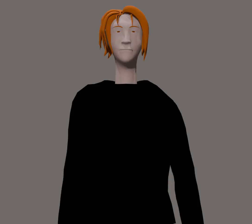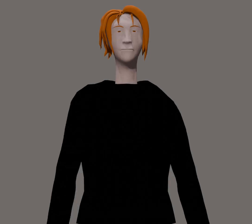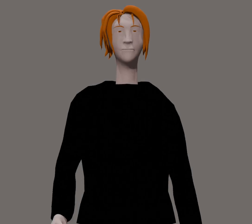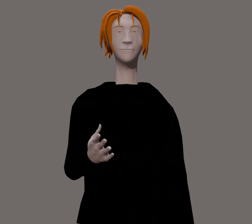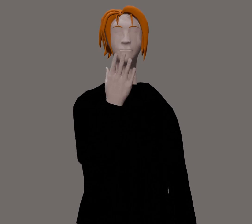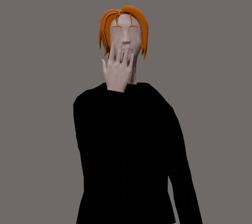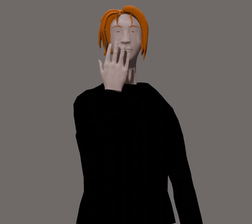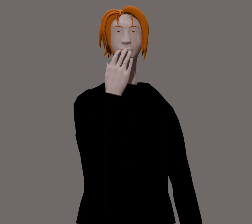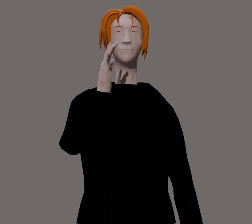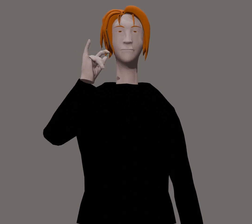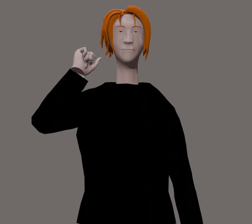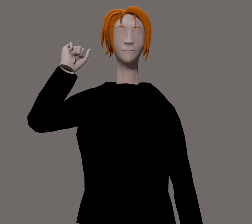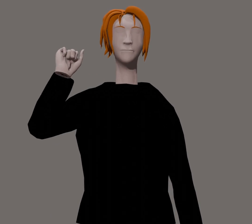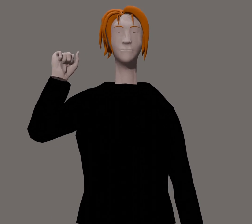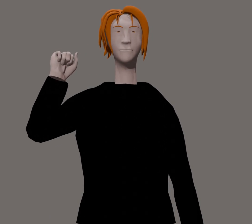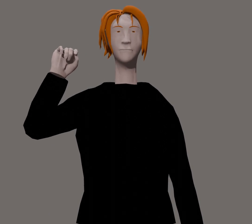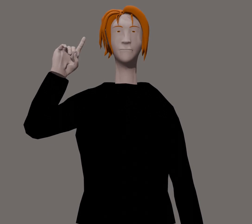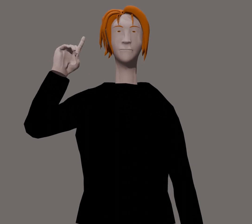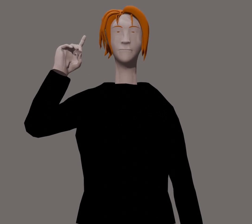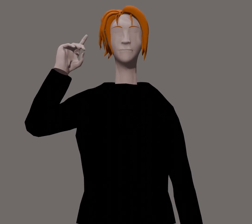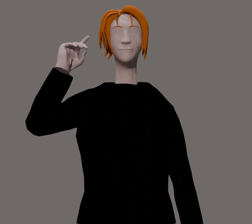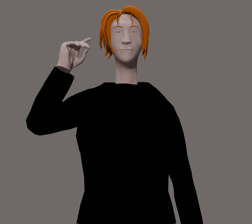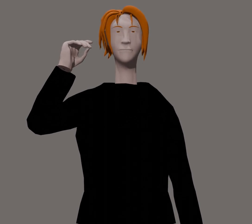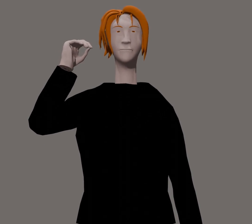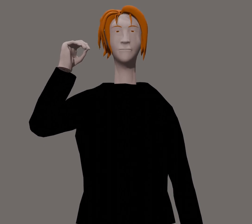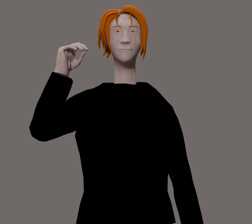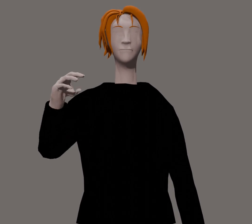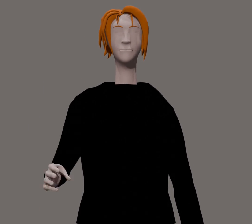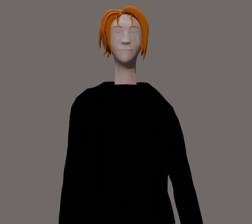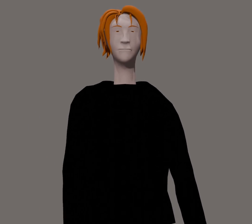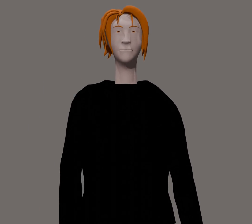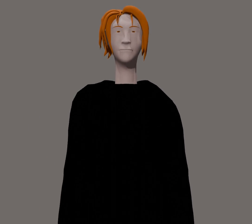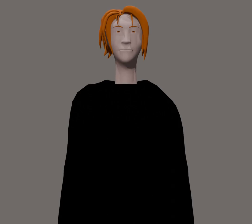Colorado